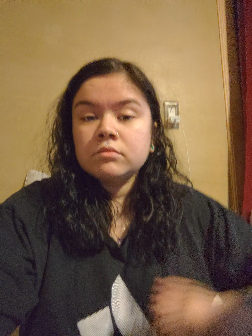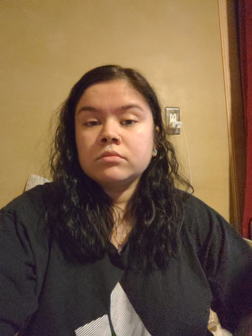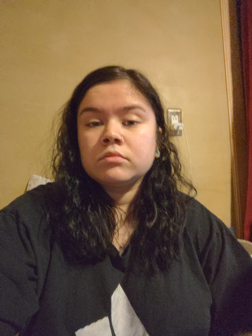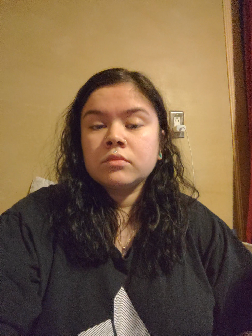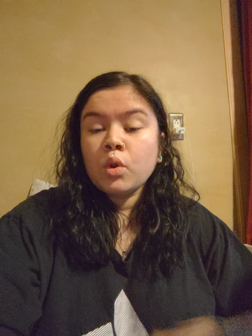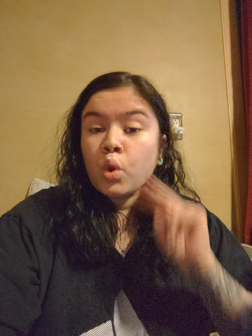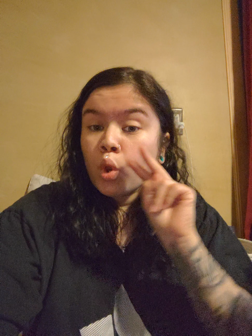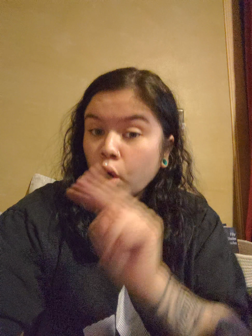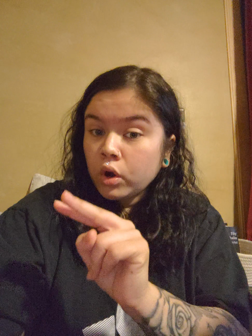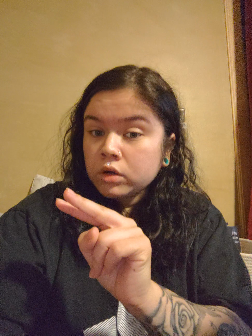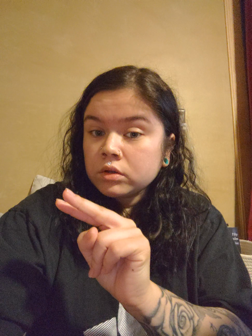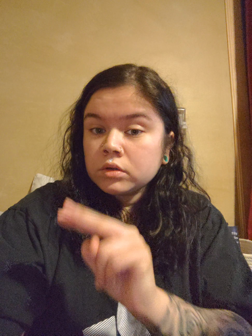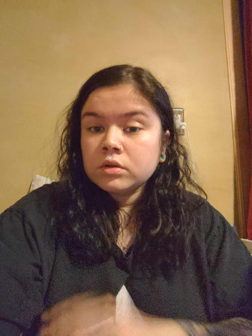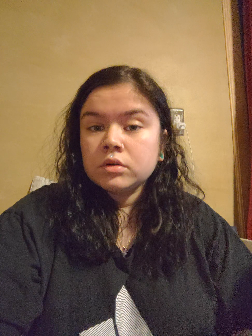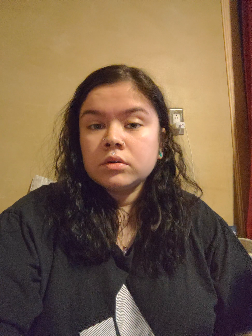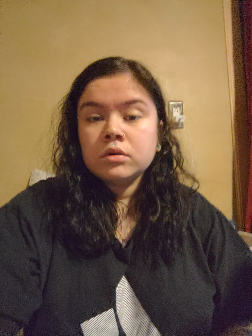look